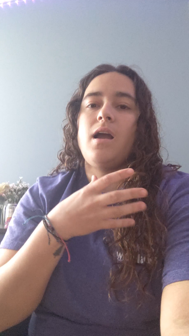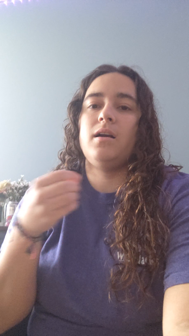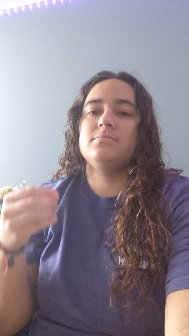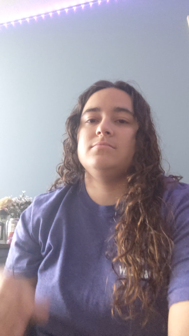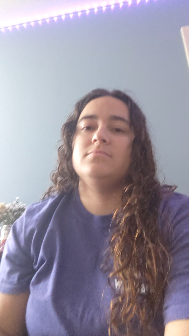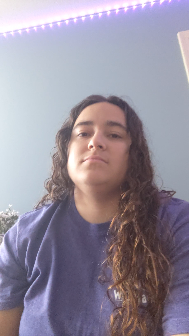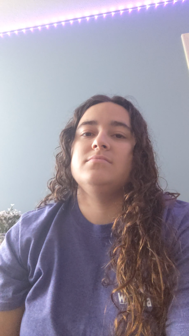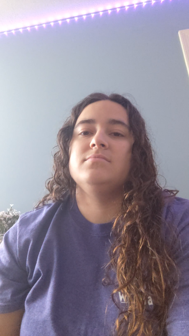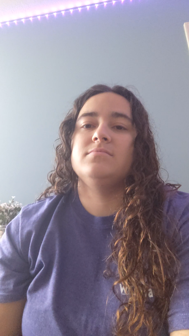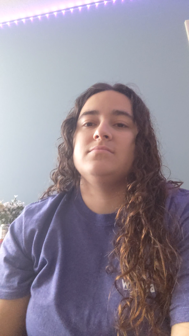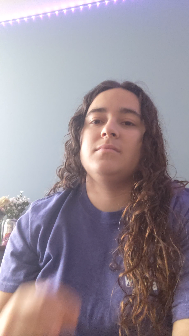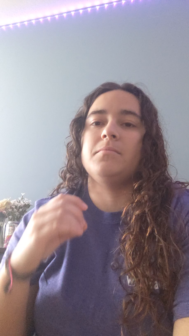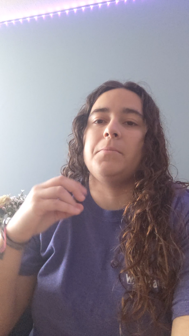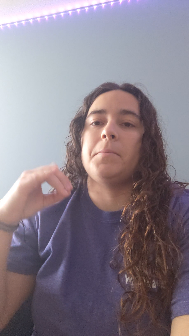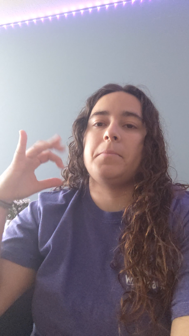bubbles